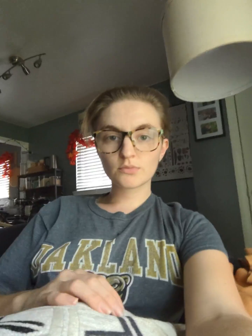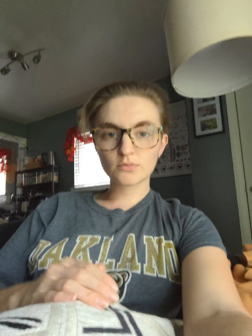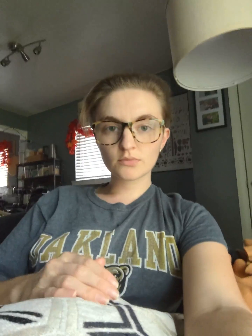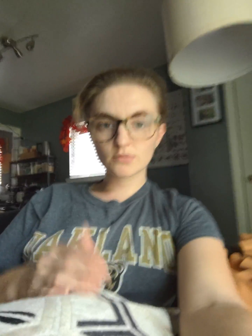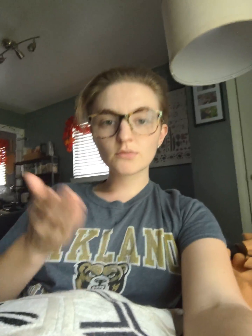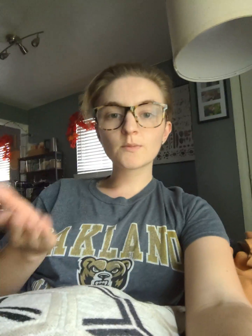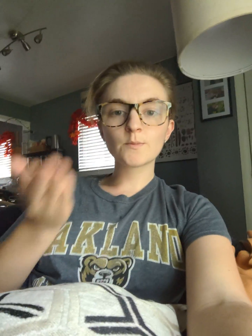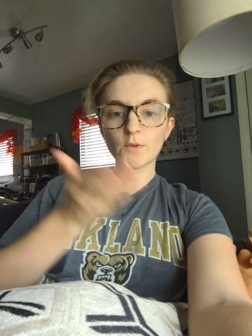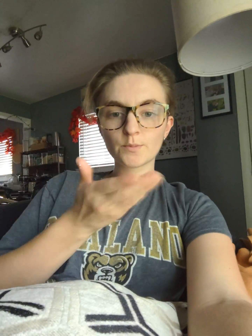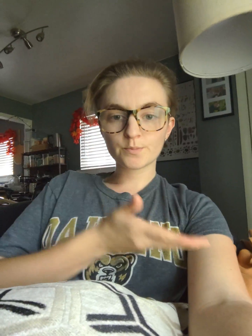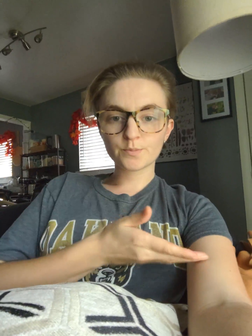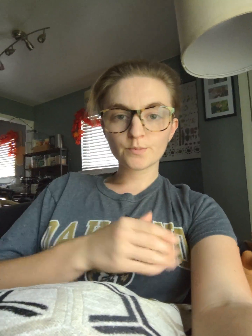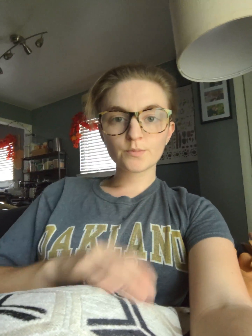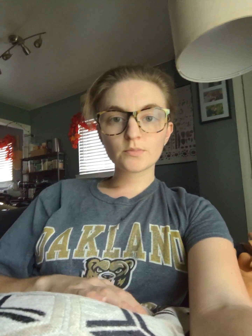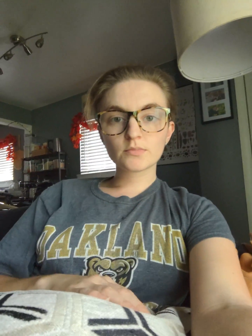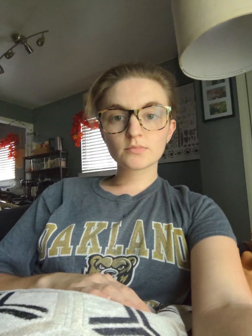carry